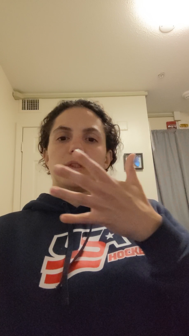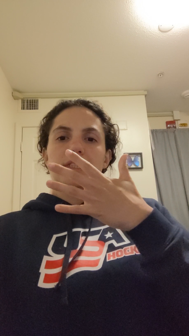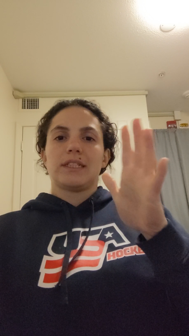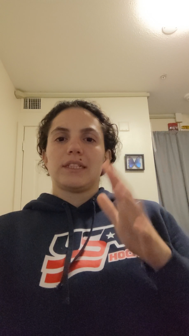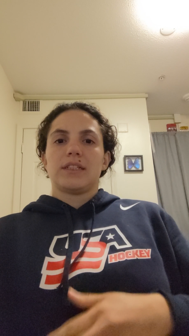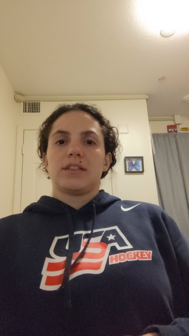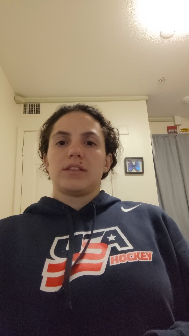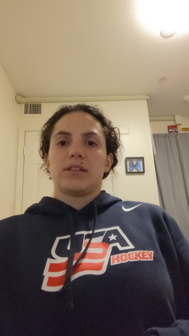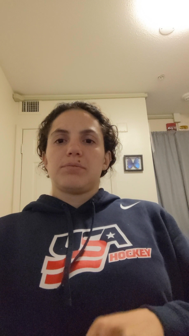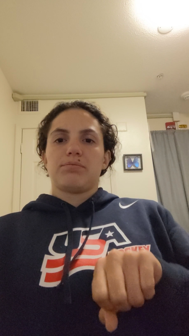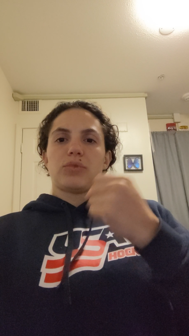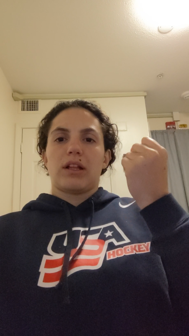break